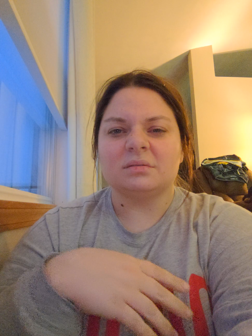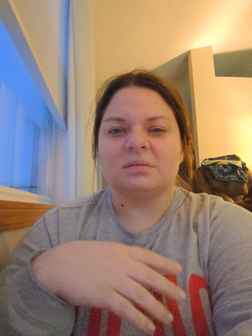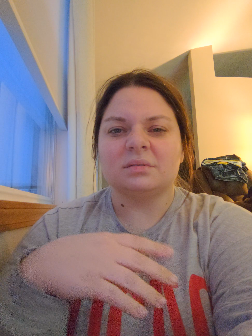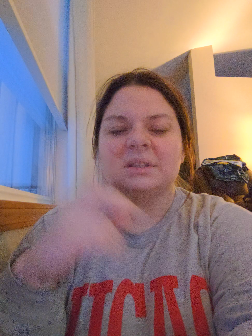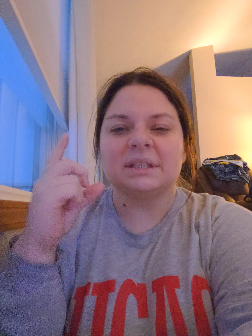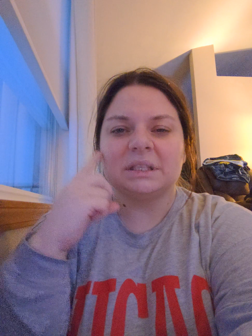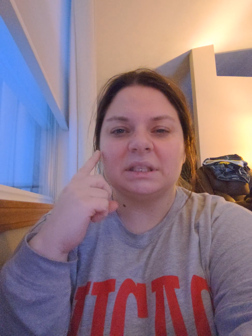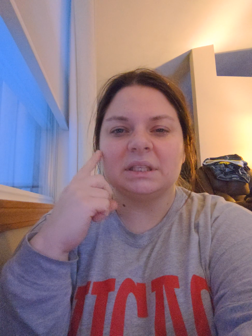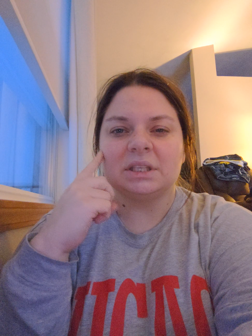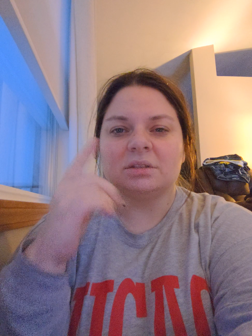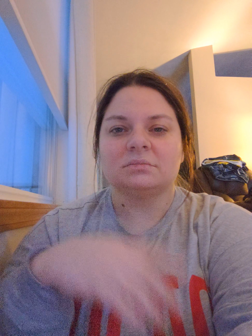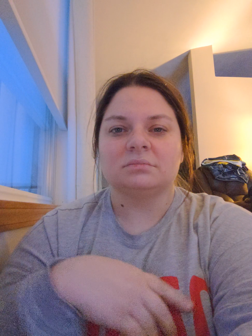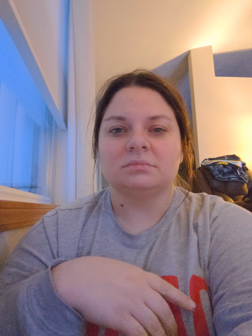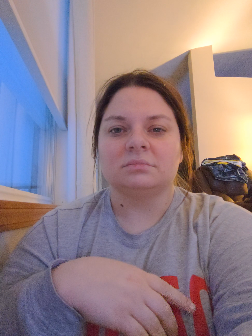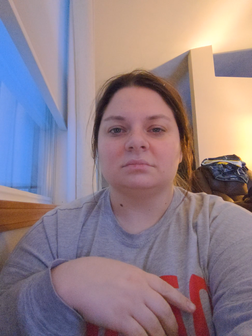ear